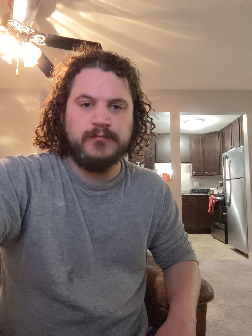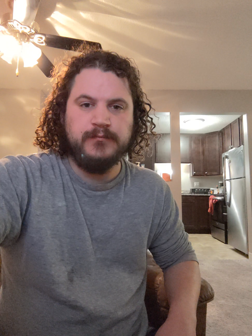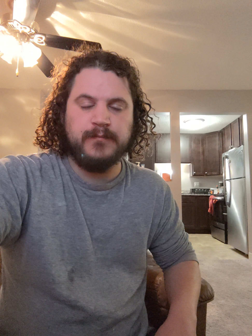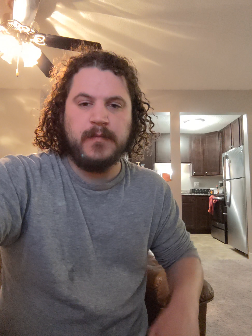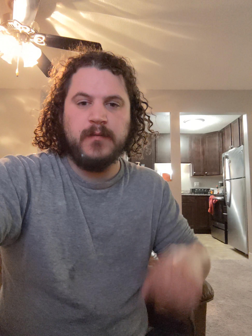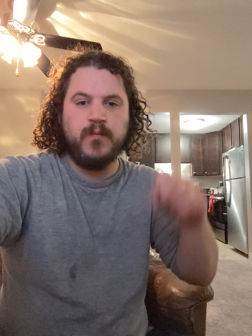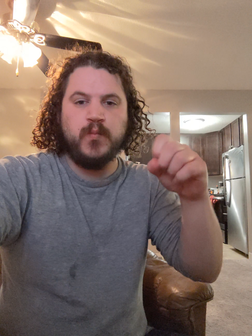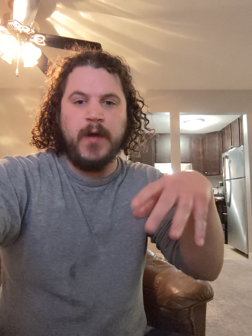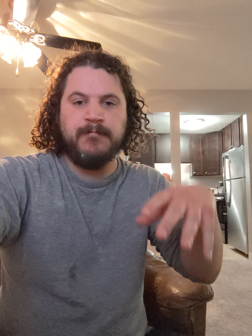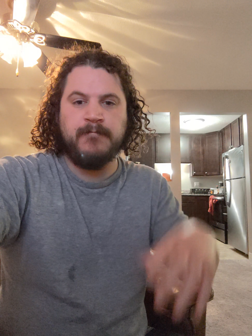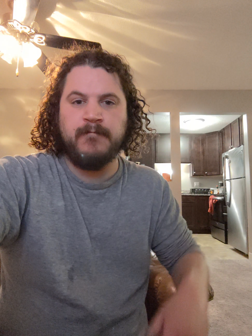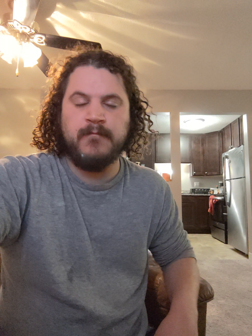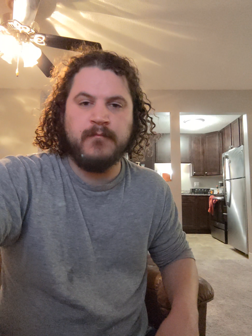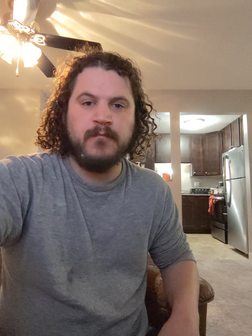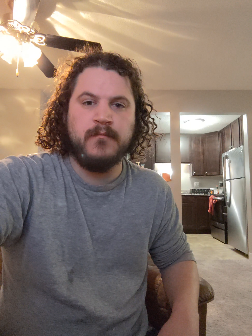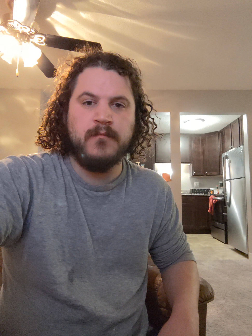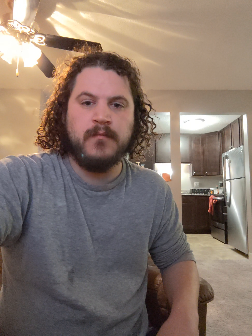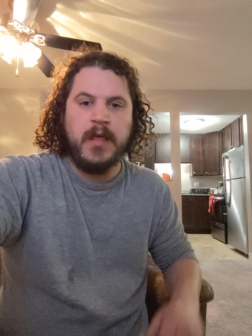drop